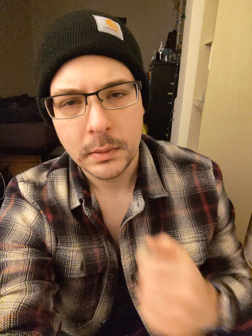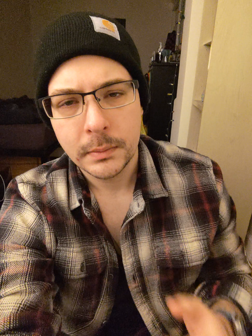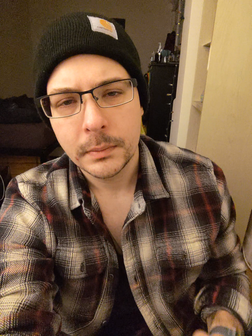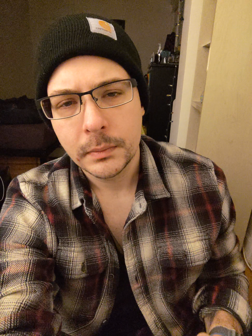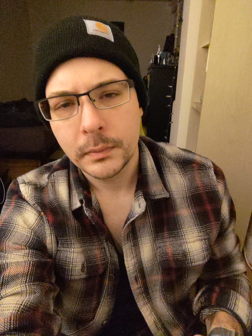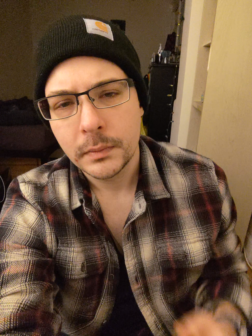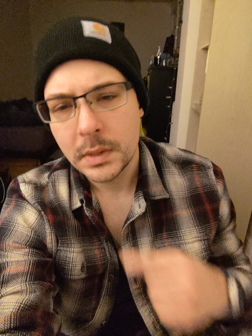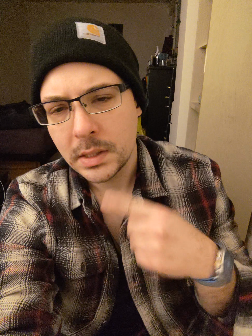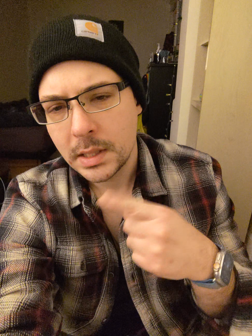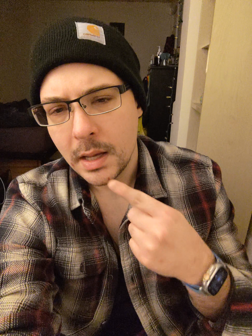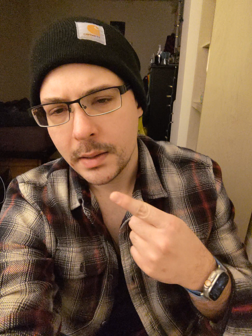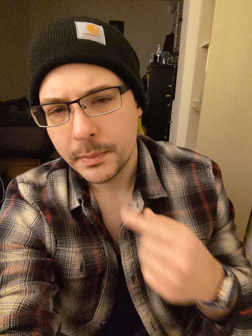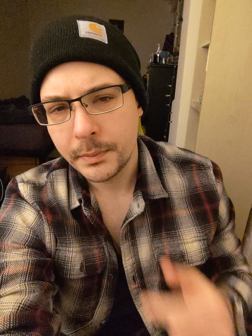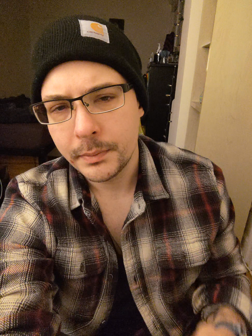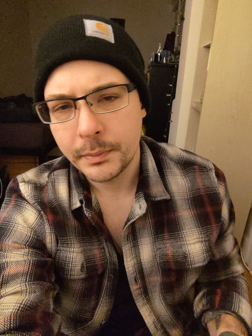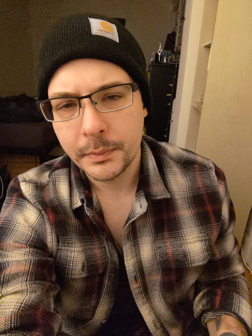say